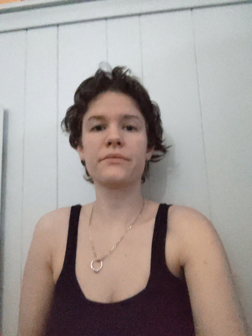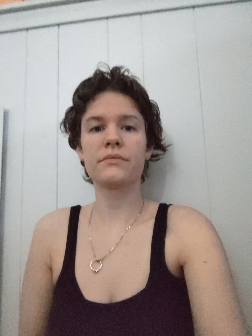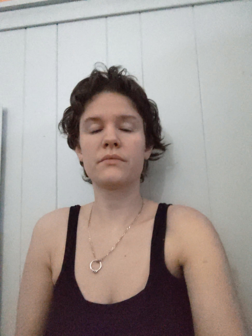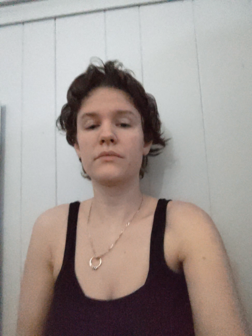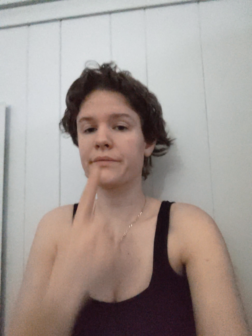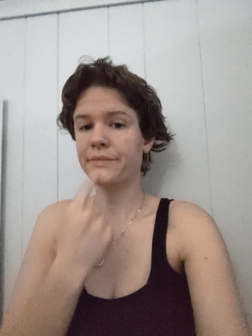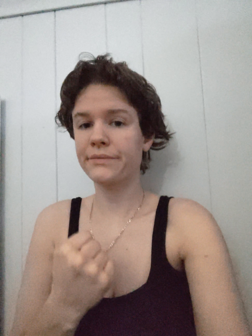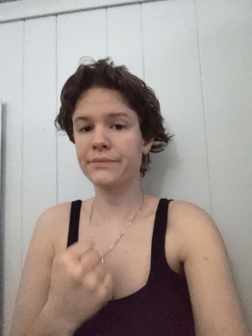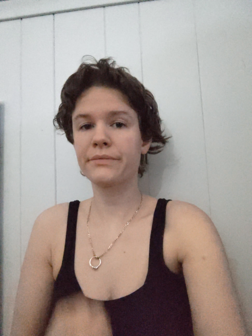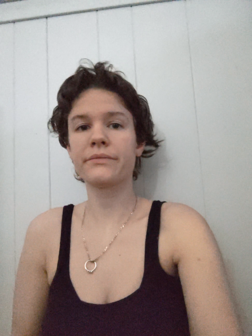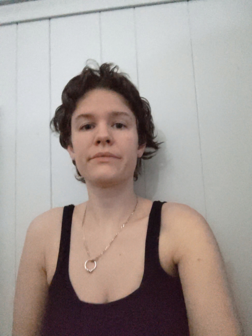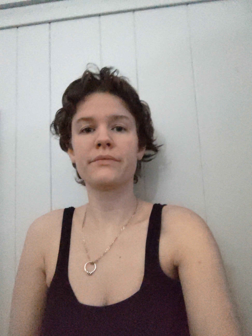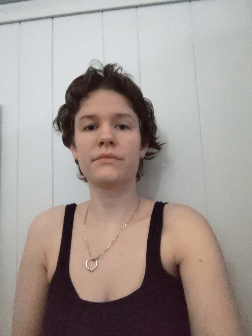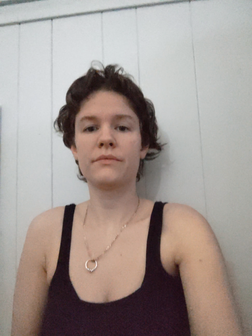red